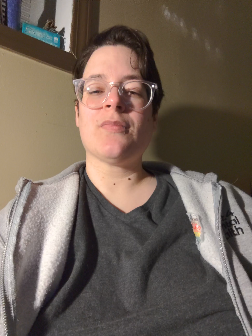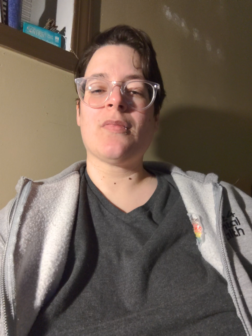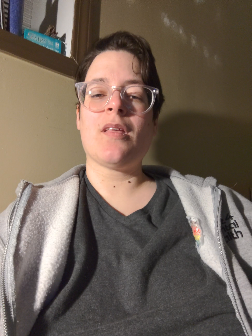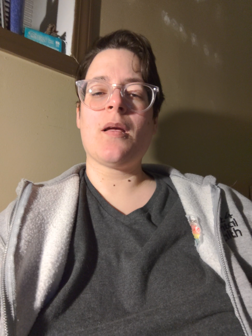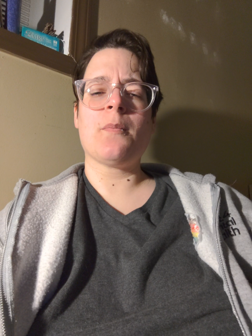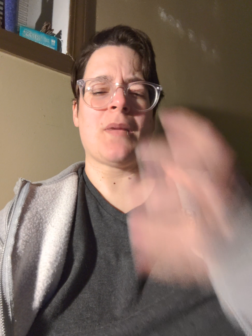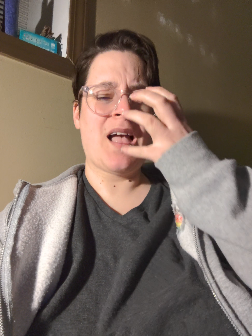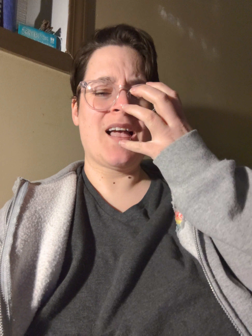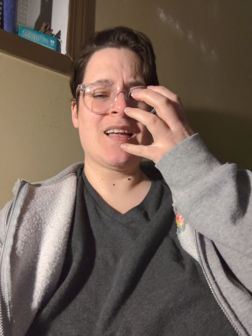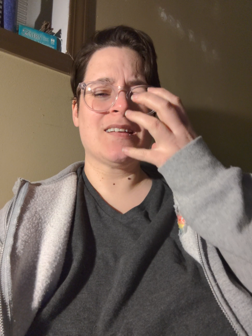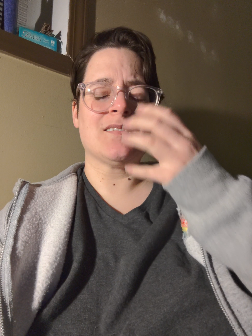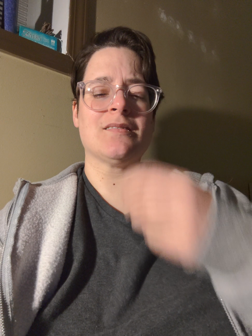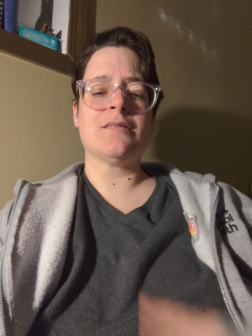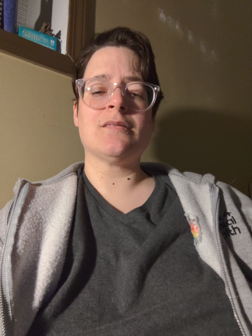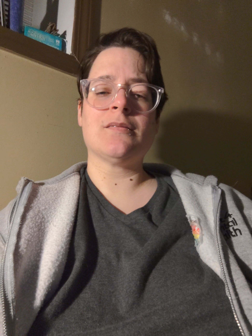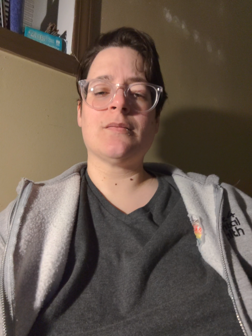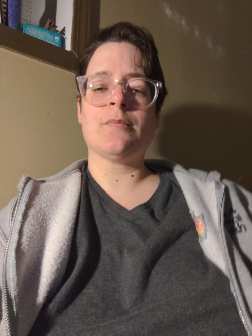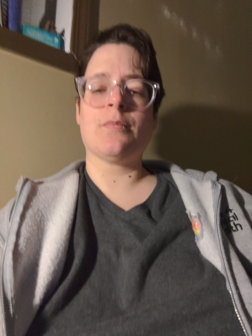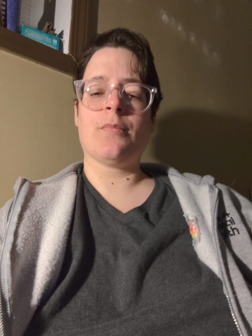mad